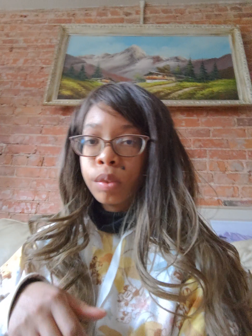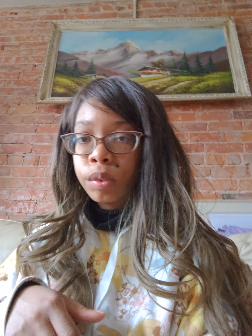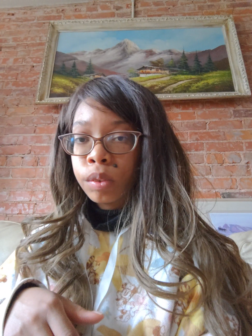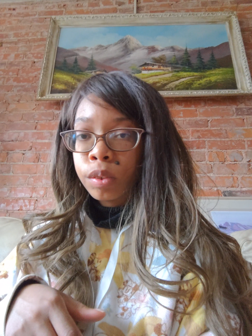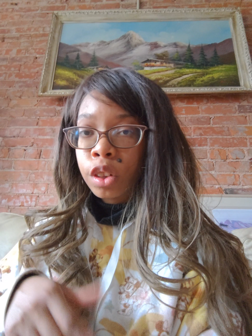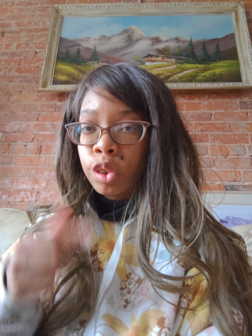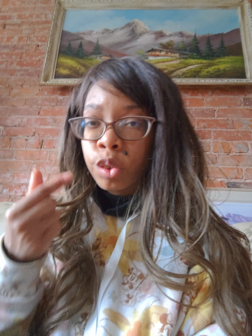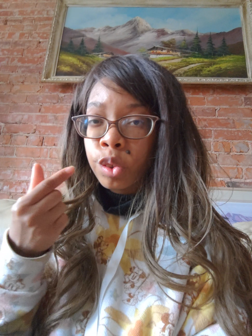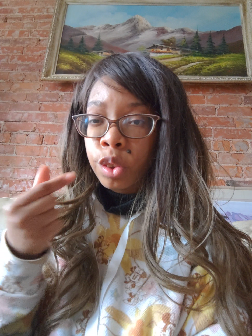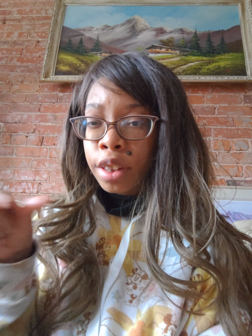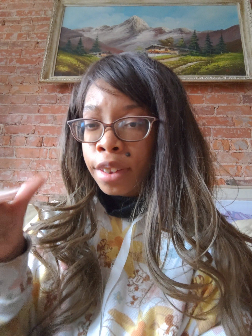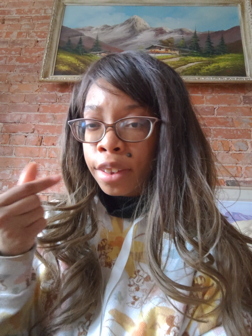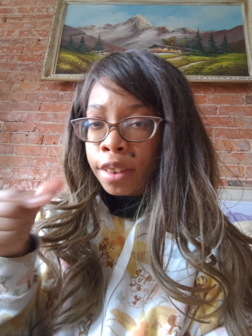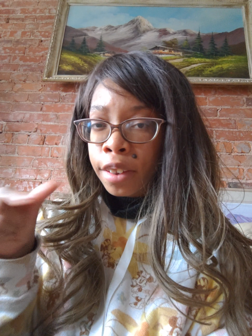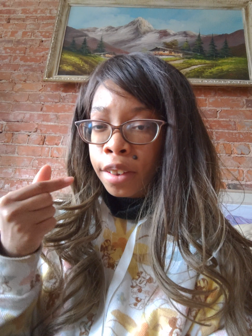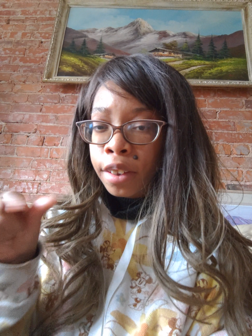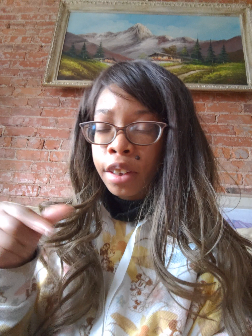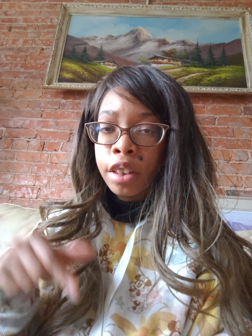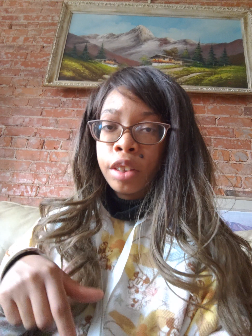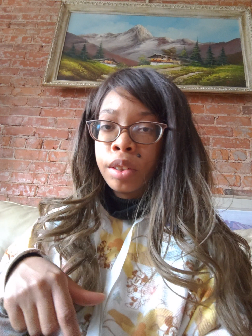green